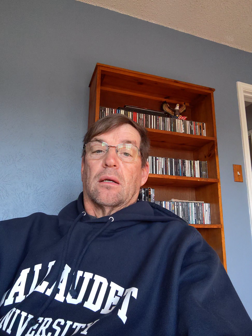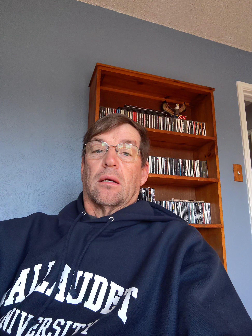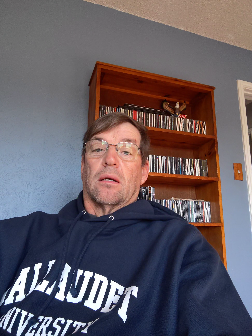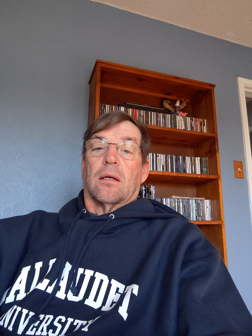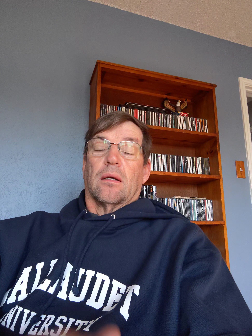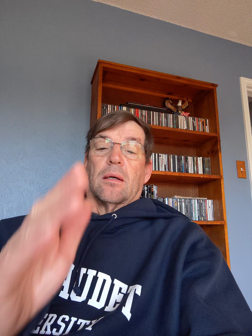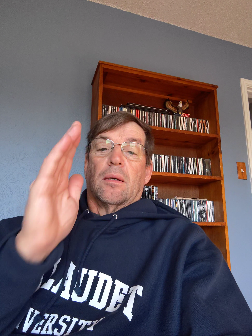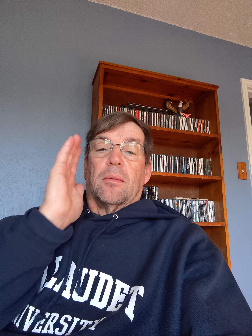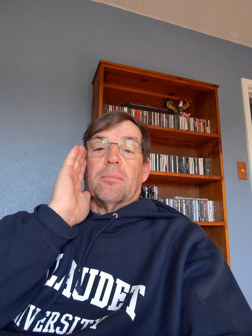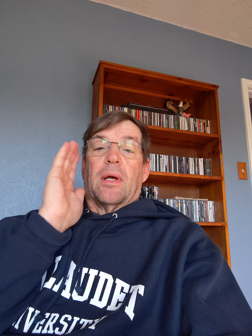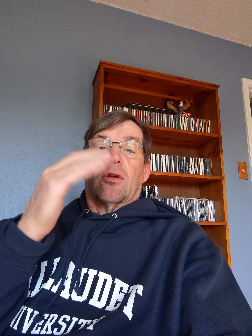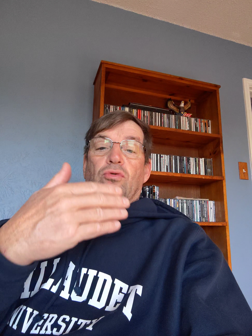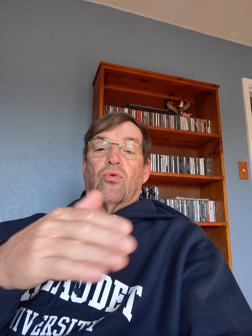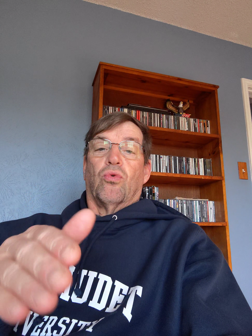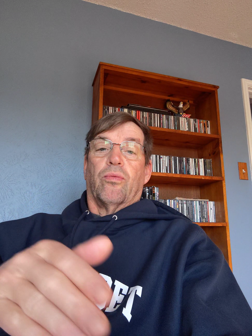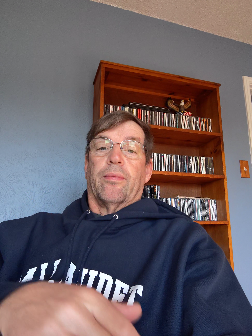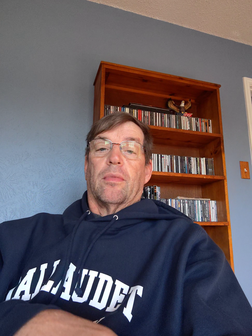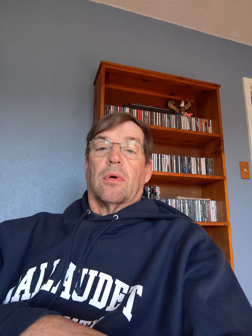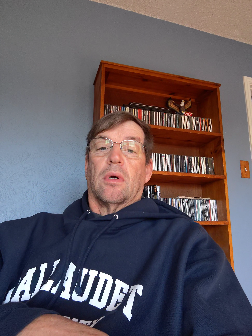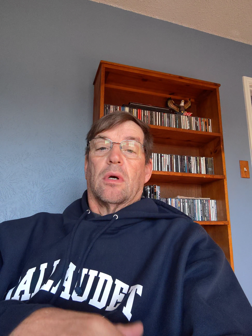bedroom